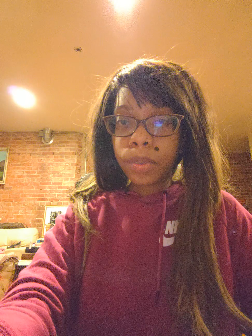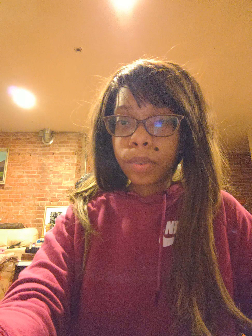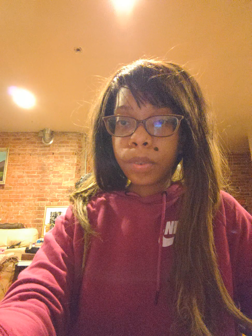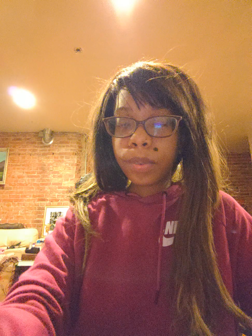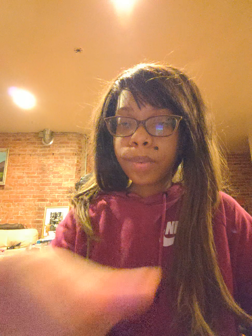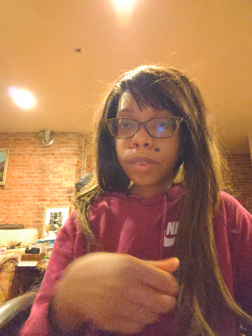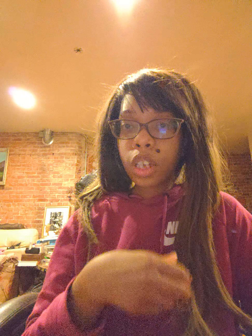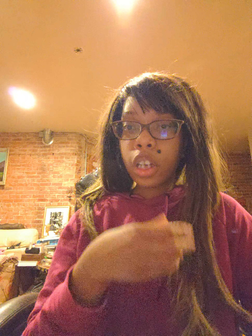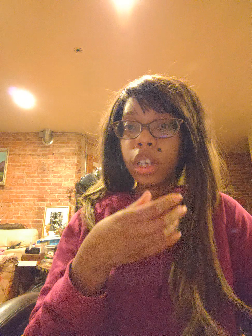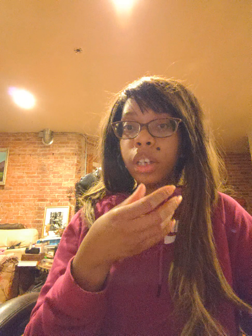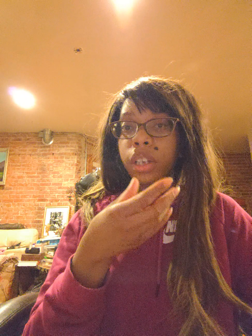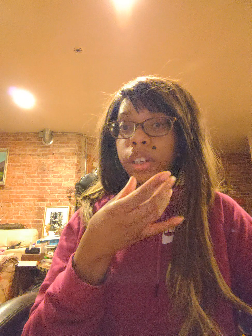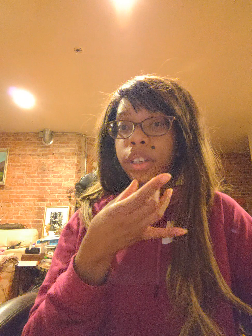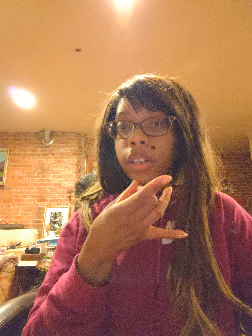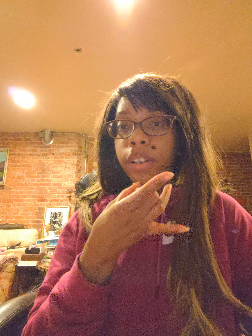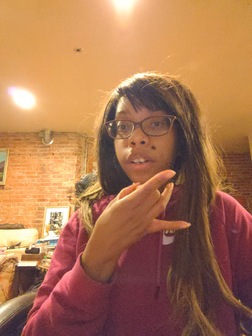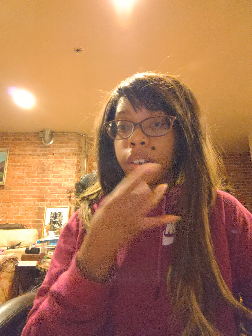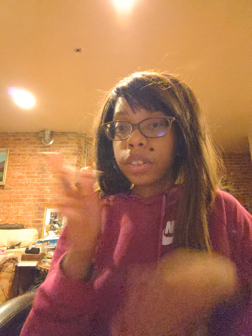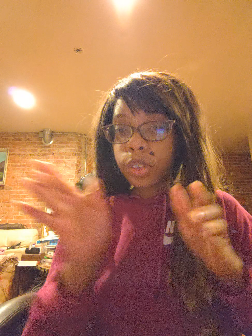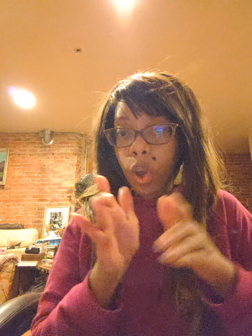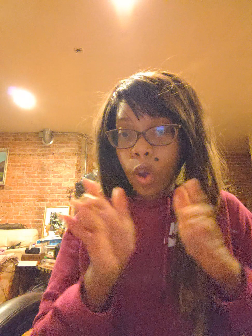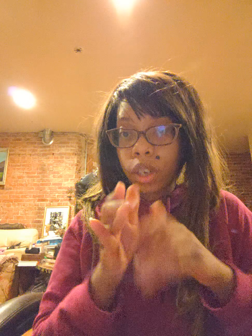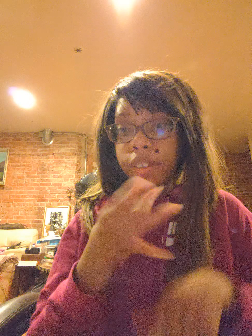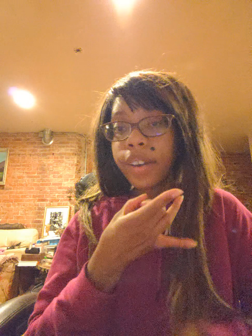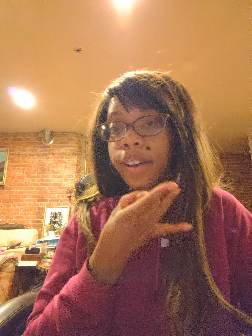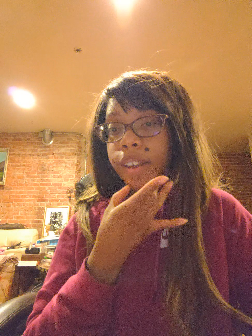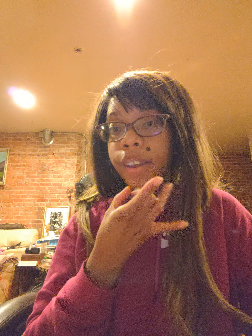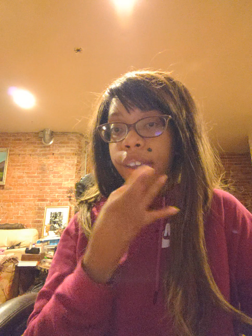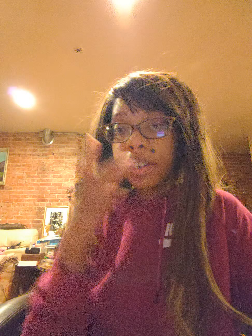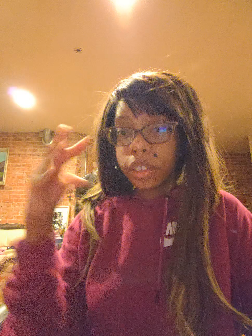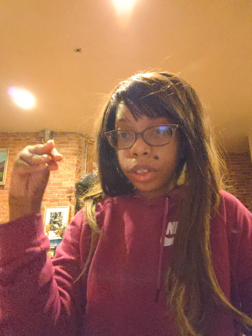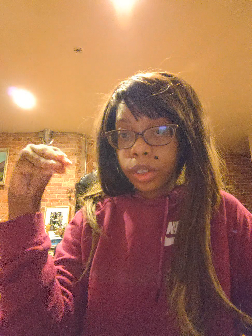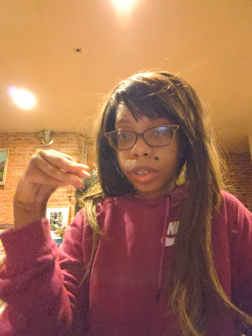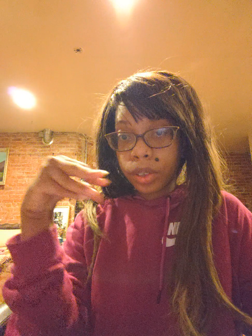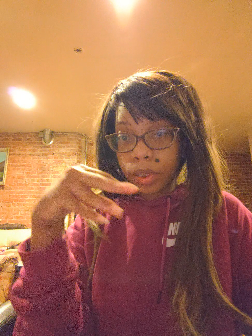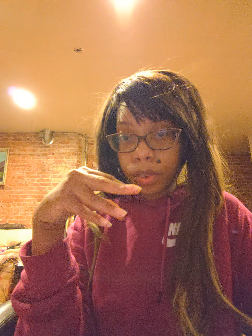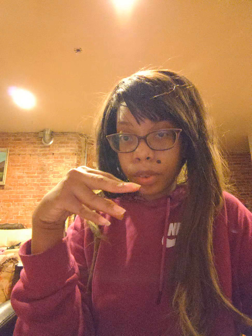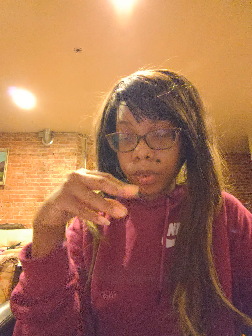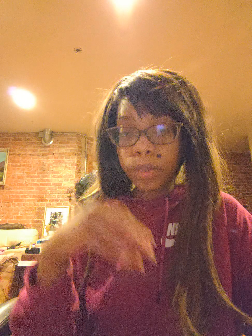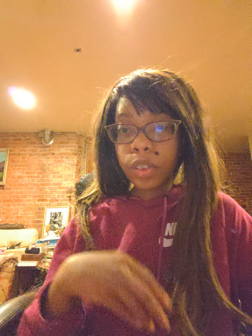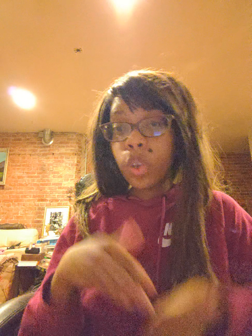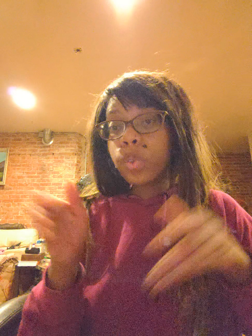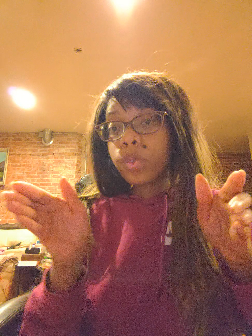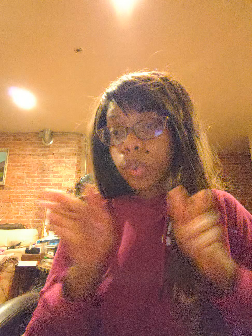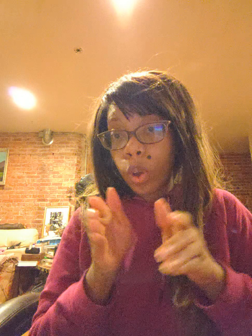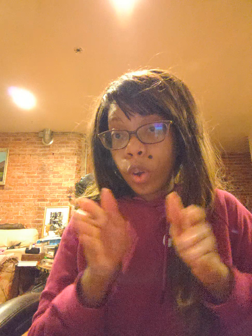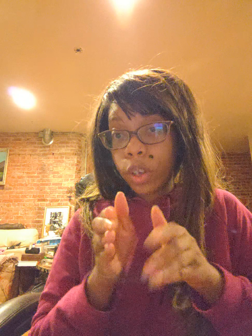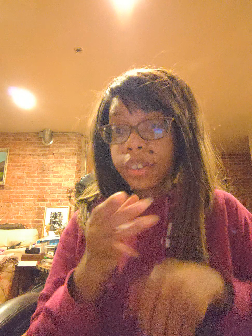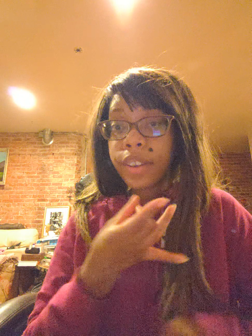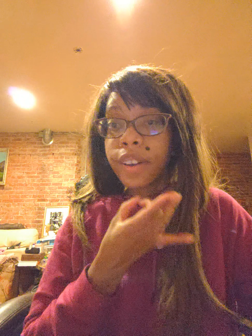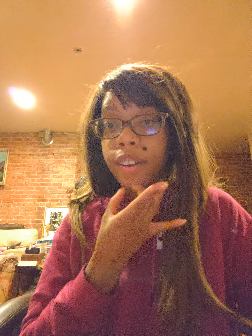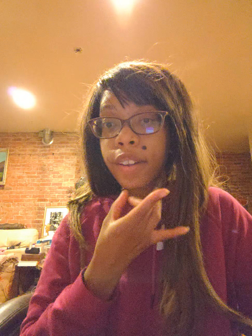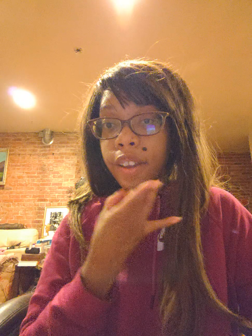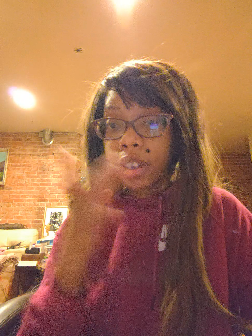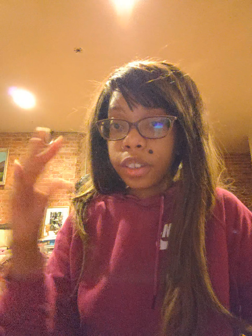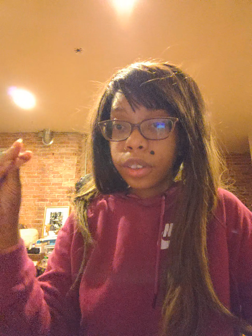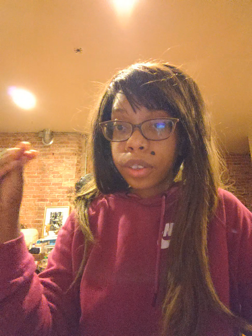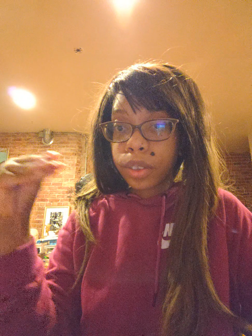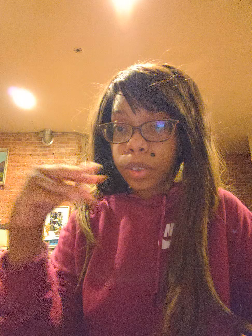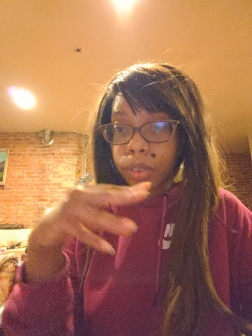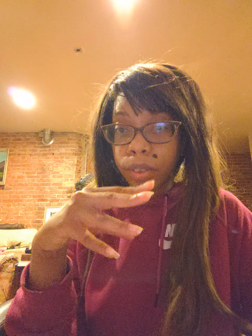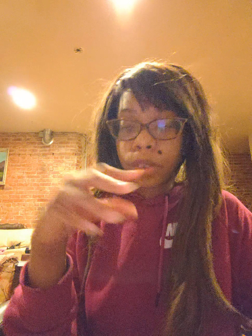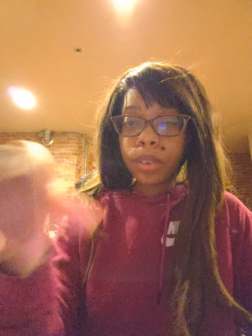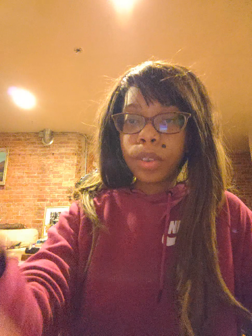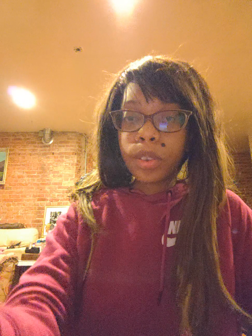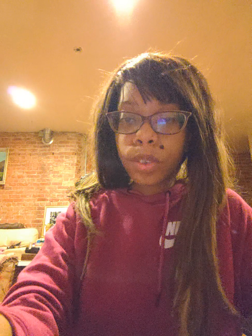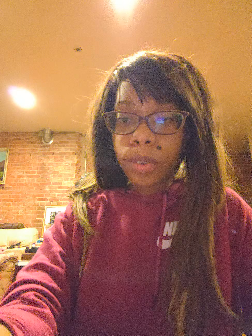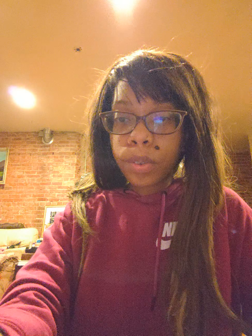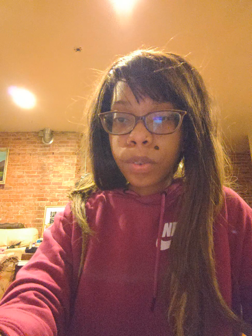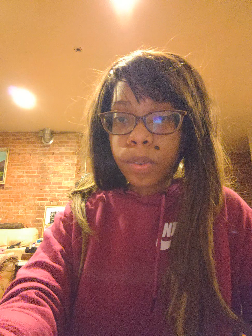lamp